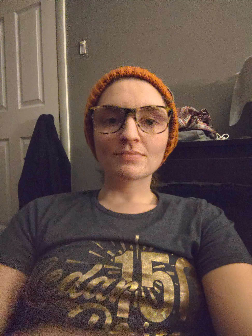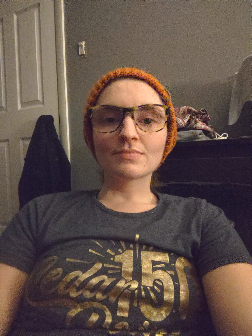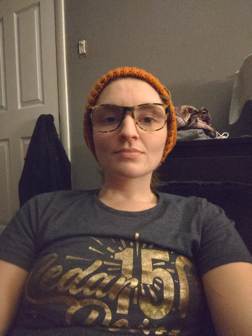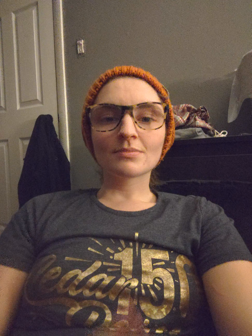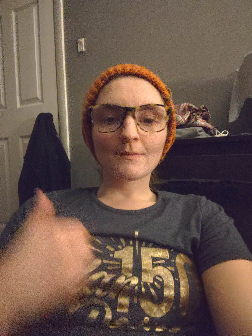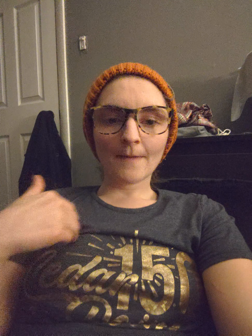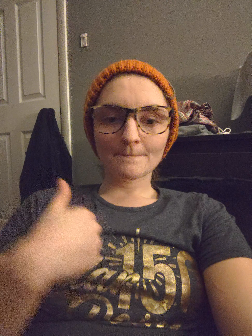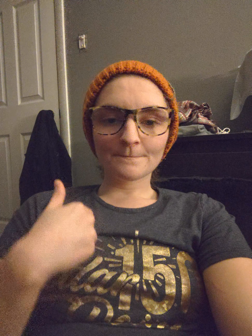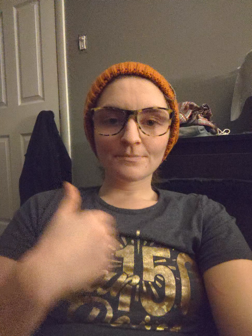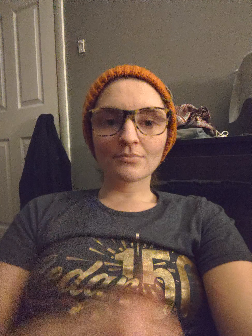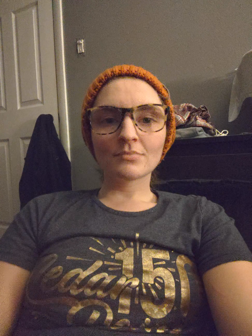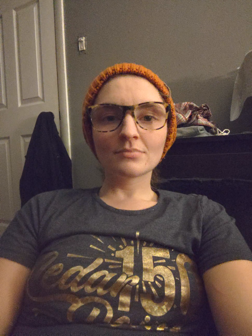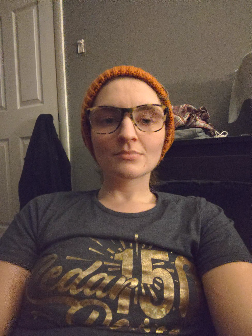animal